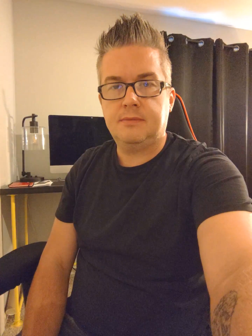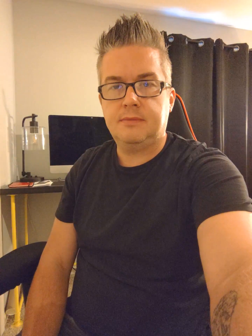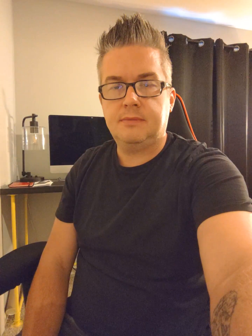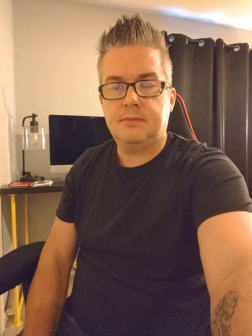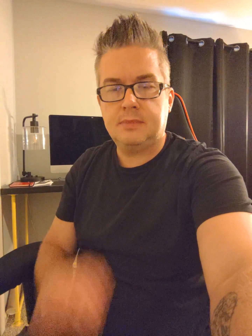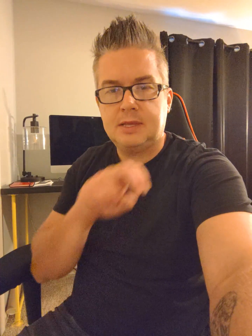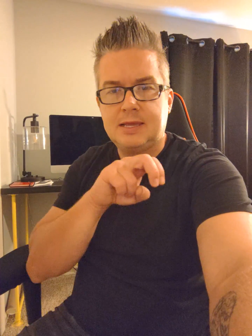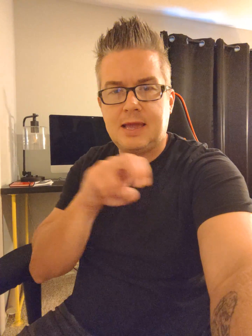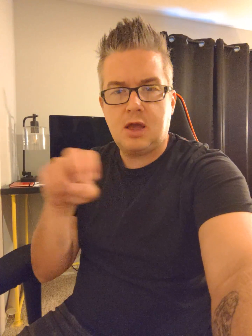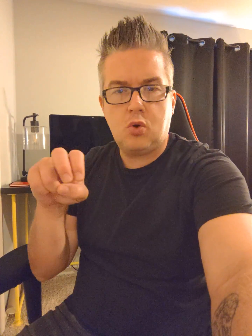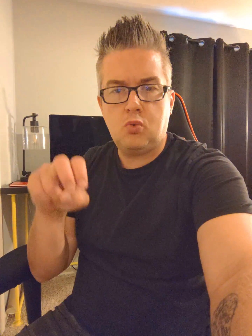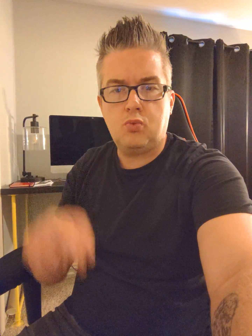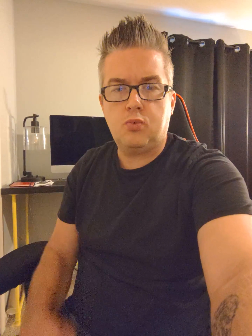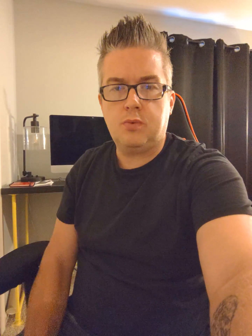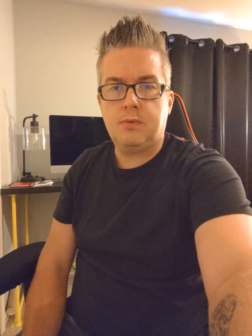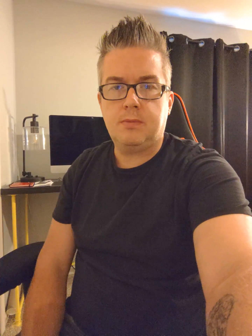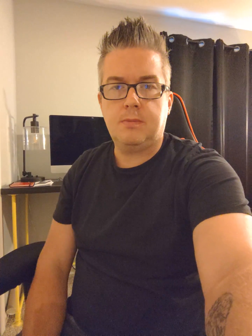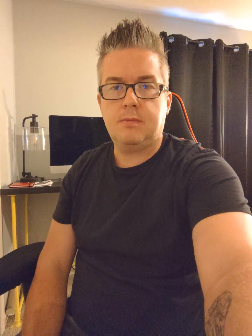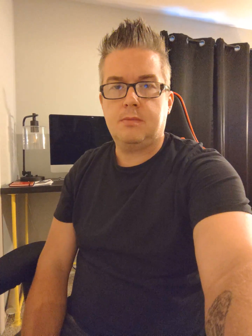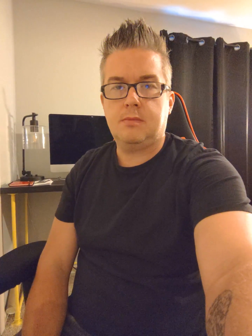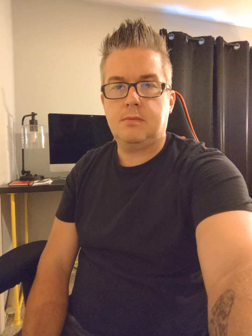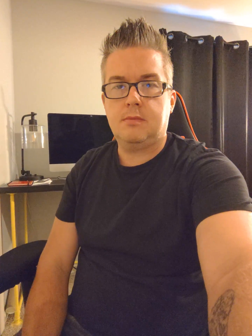porch